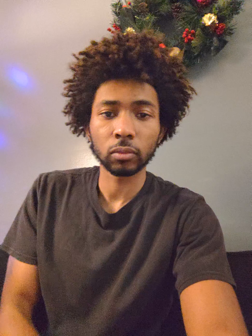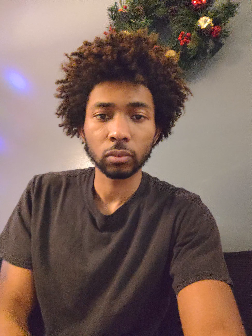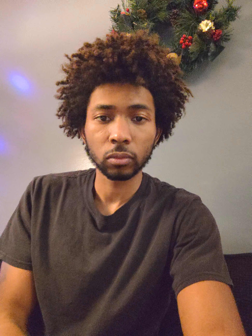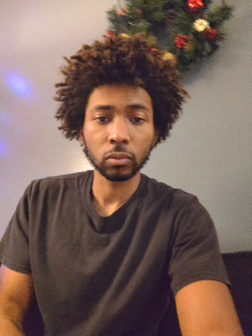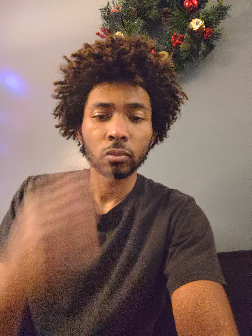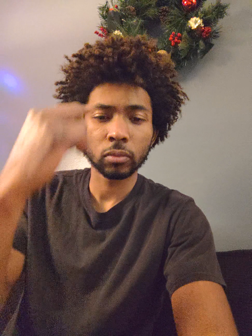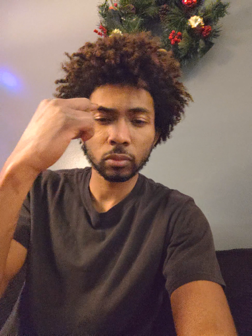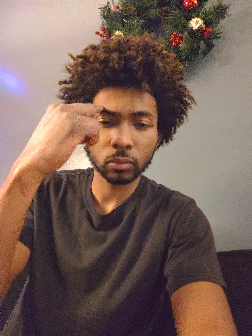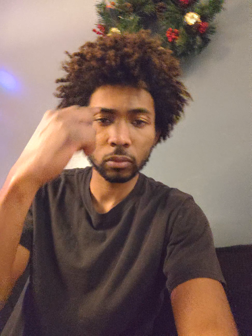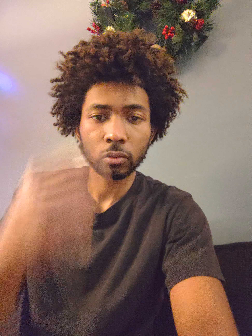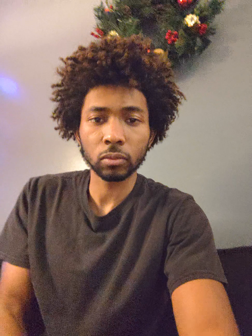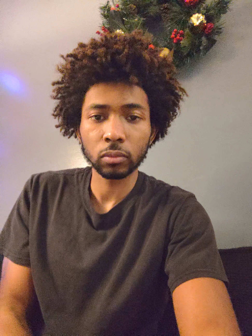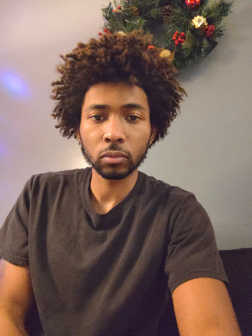think